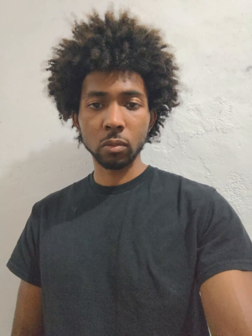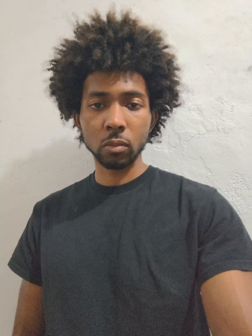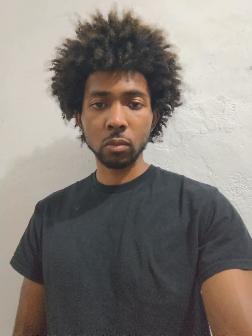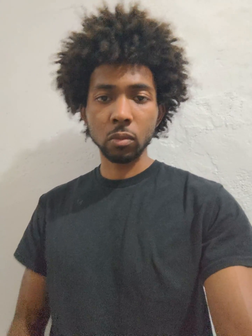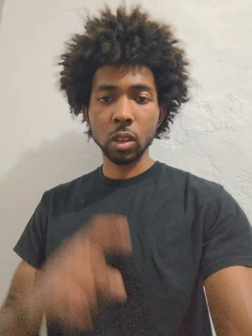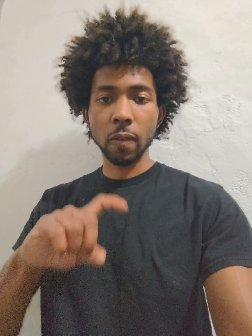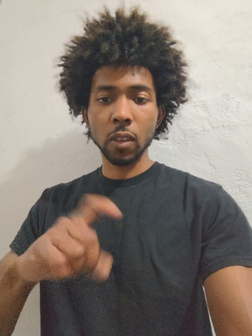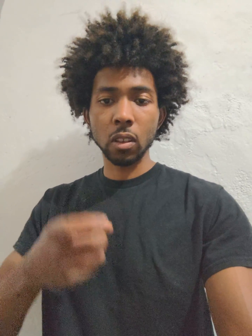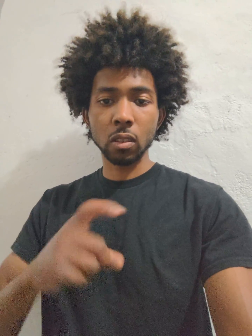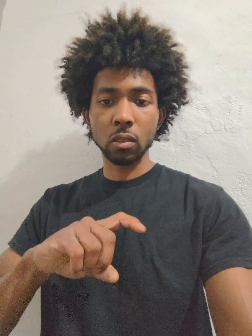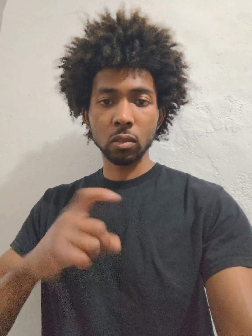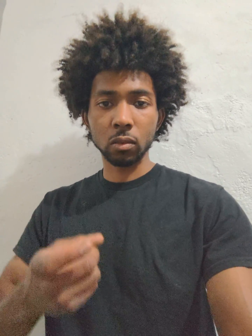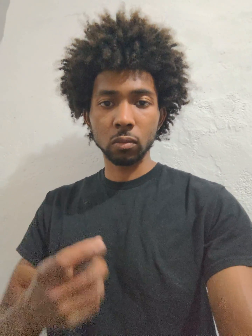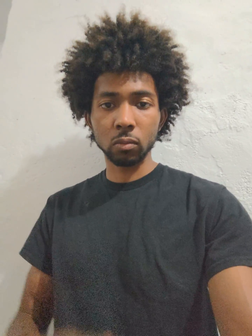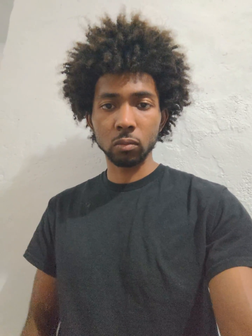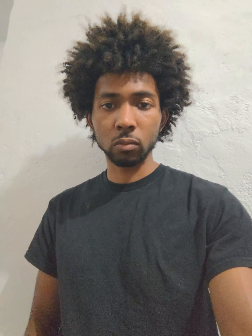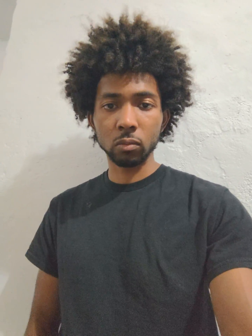friend